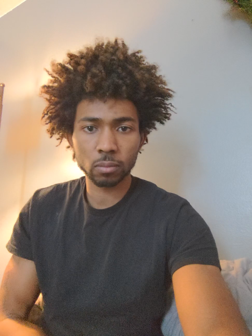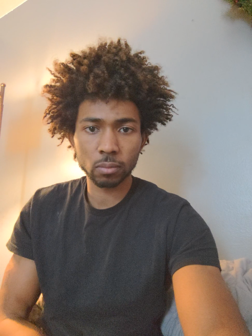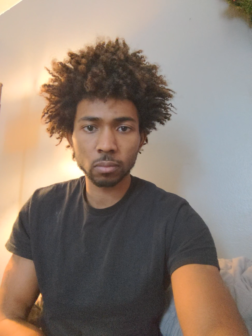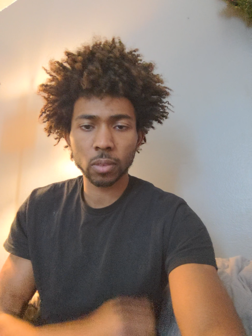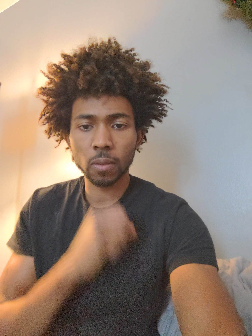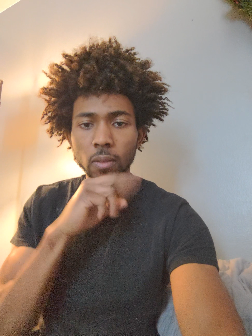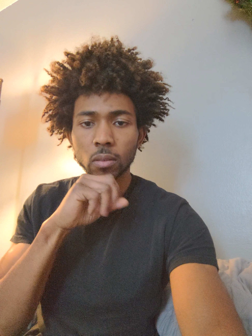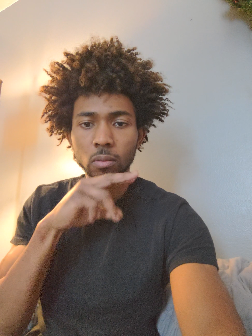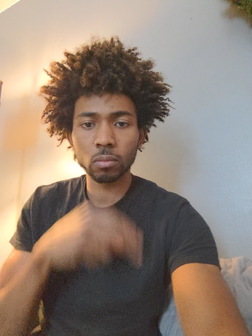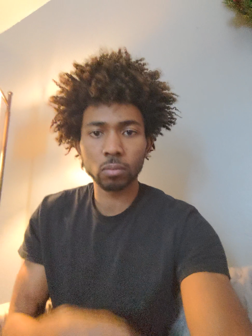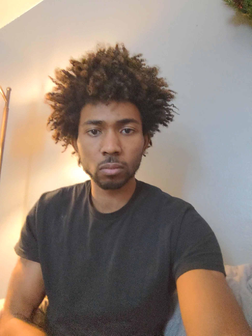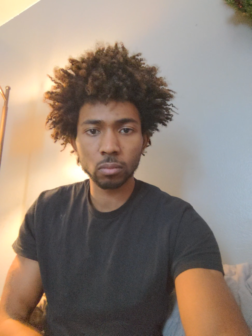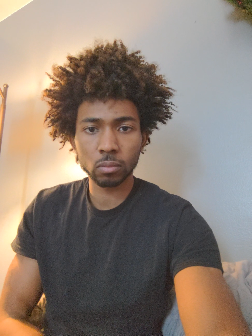frog